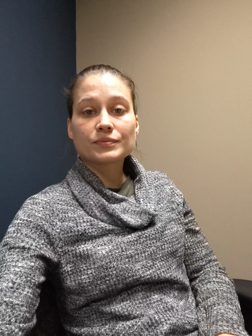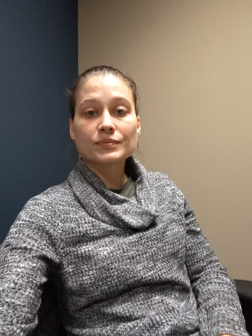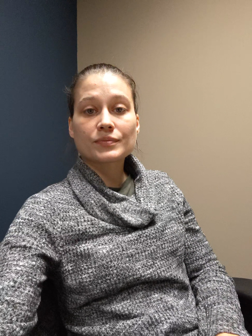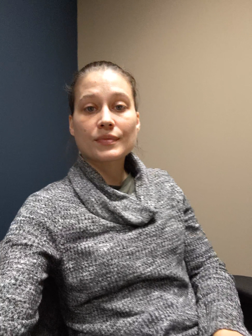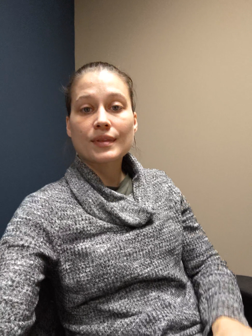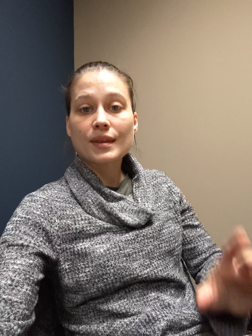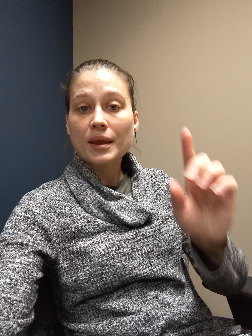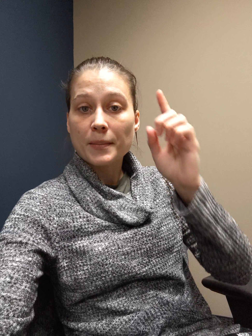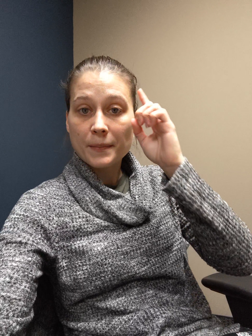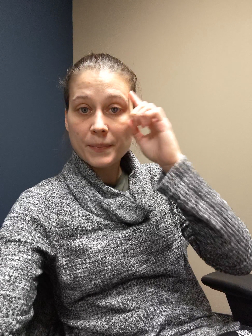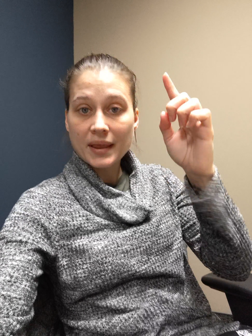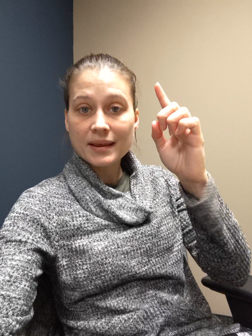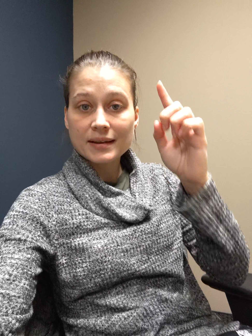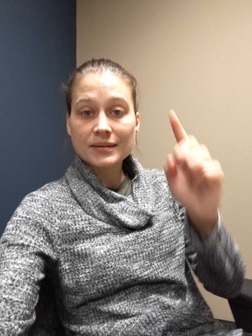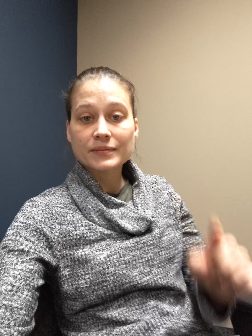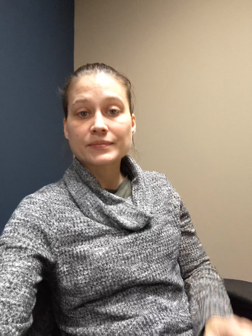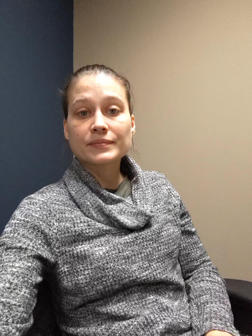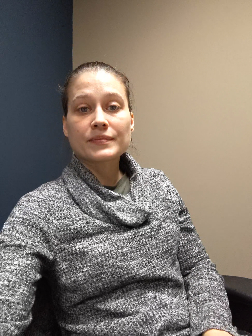penny